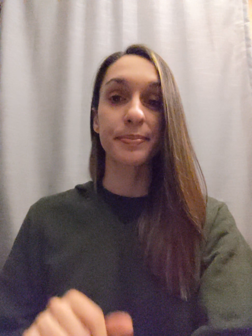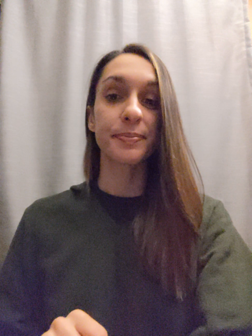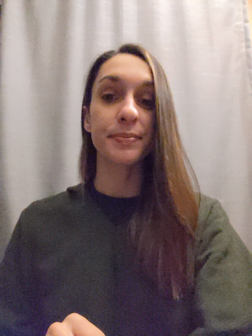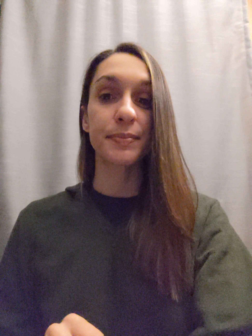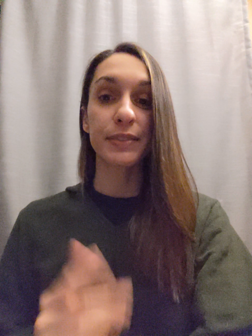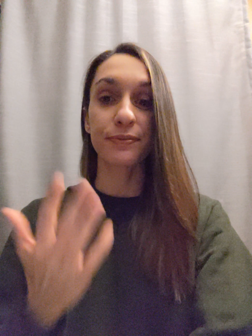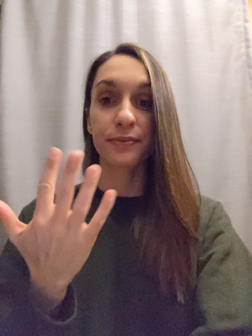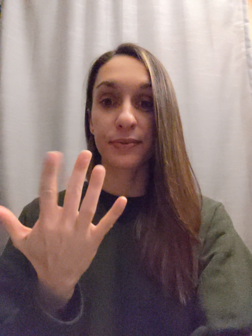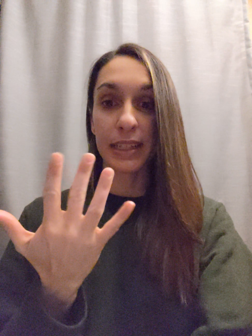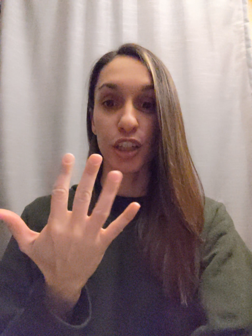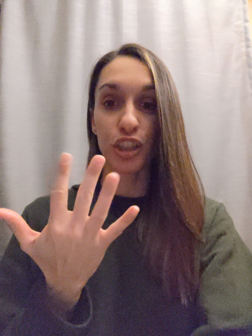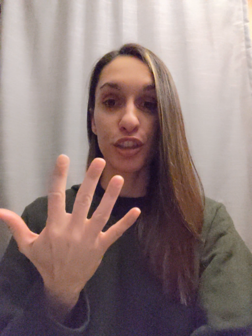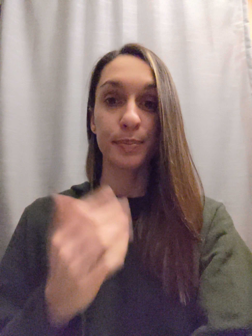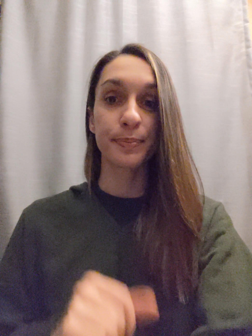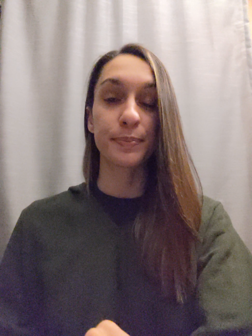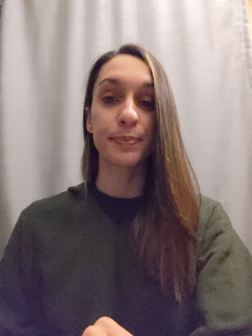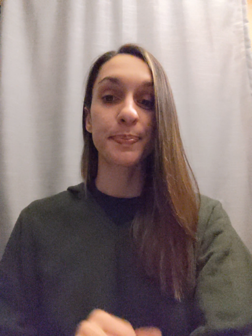finger